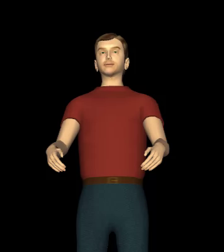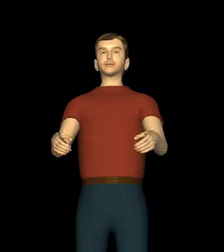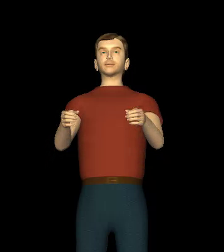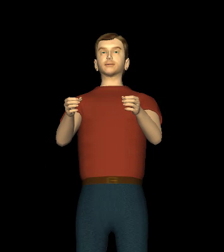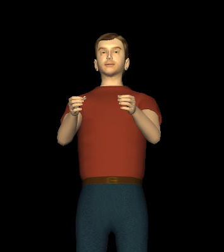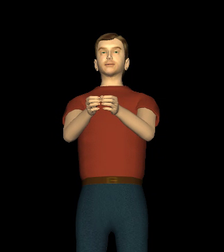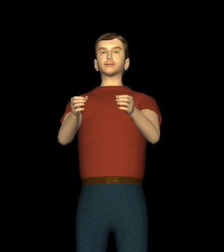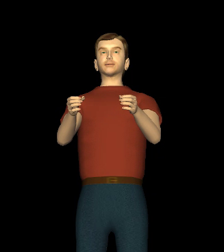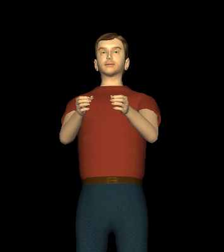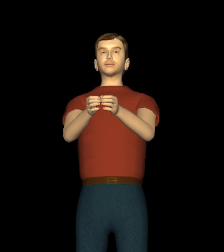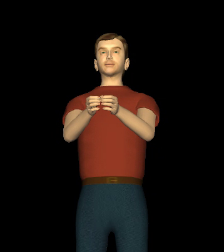مجموعة